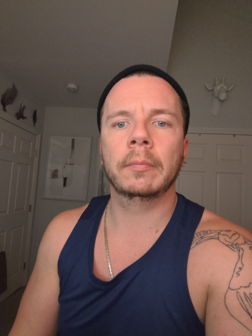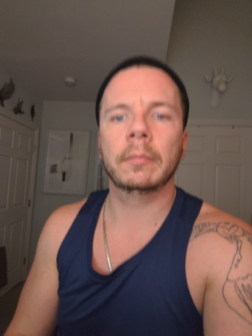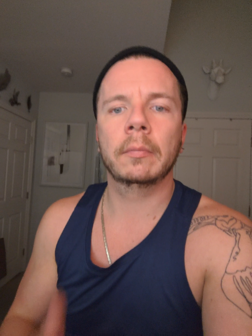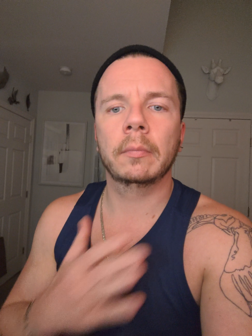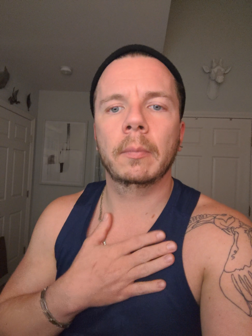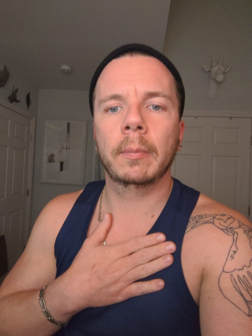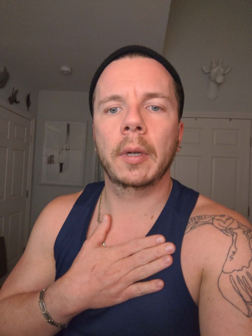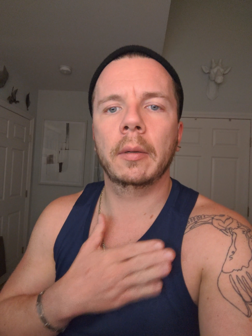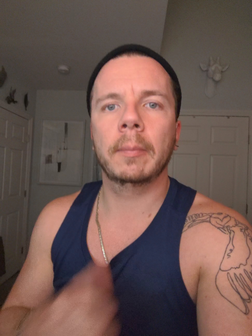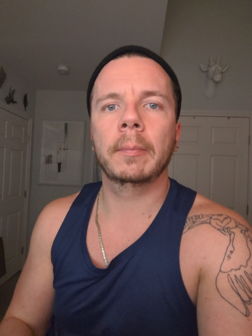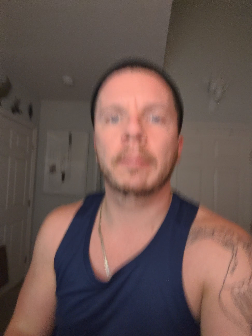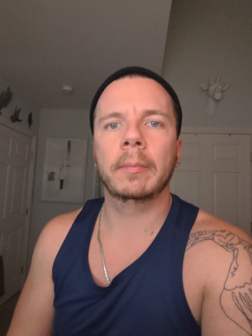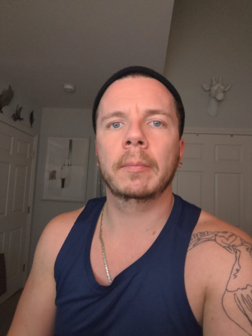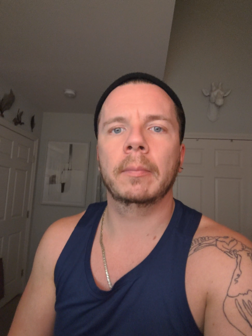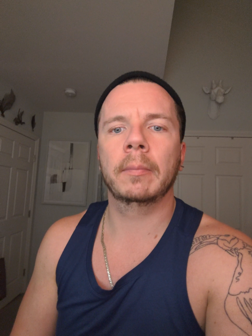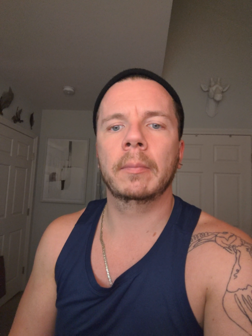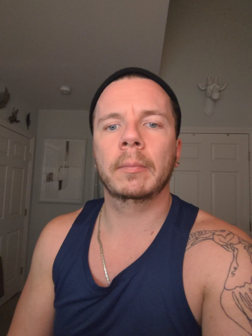my